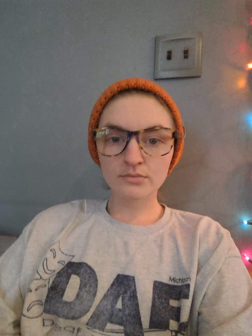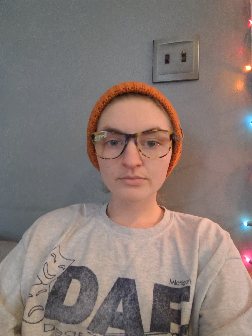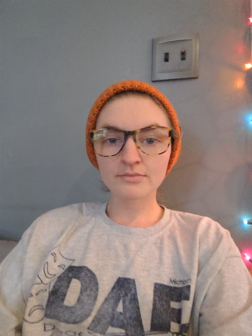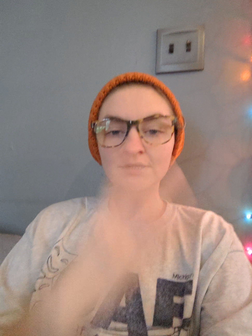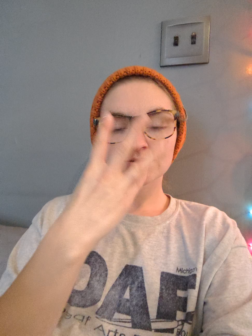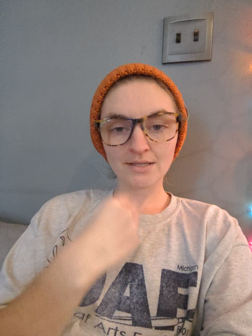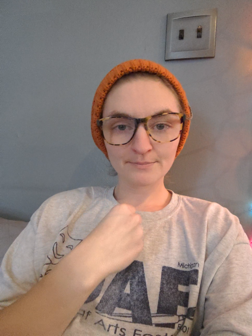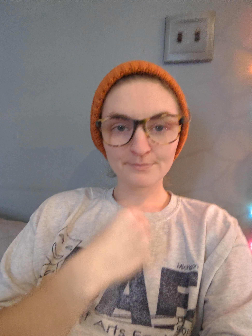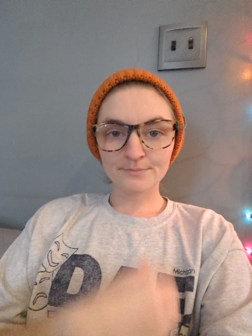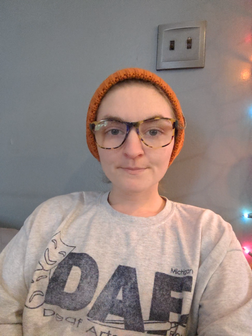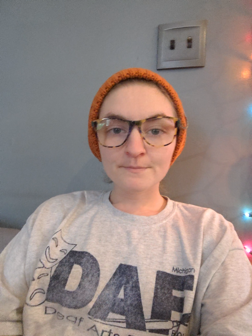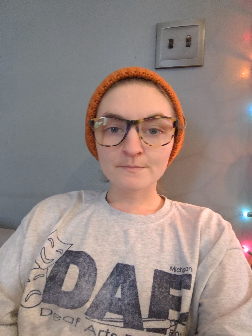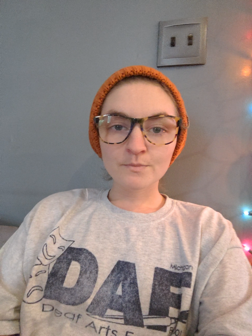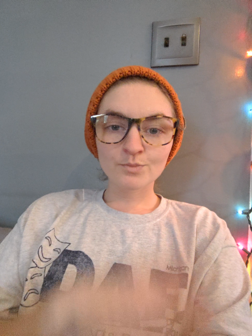sleep